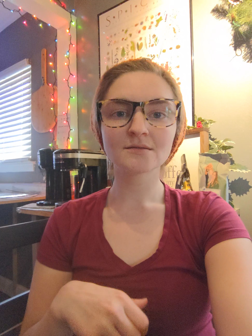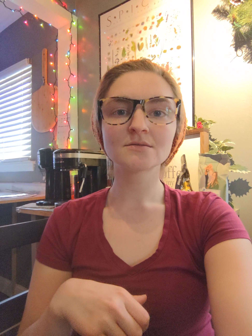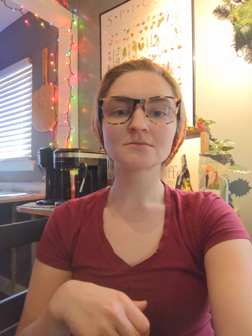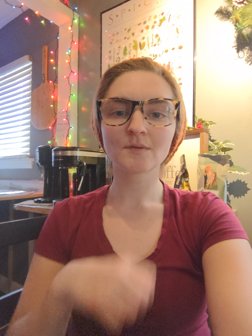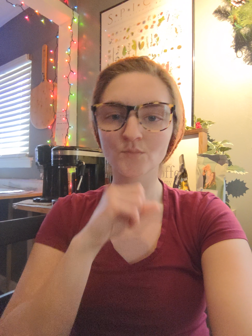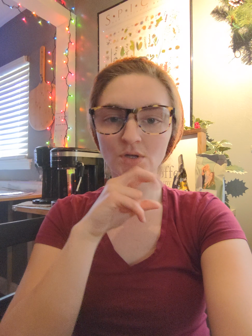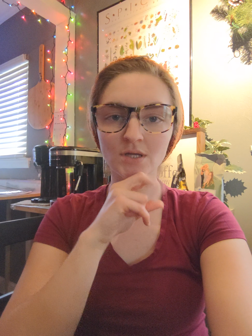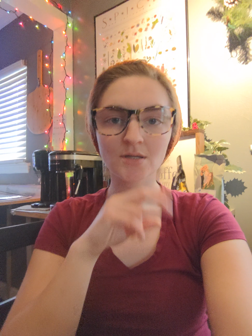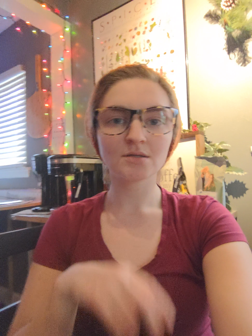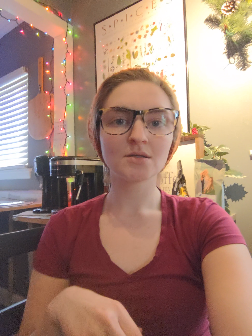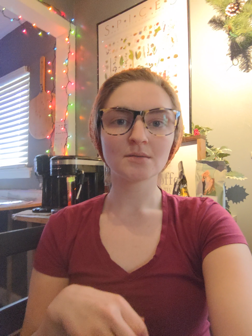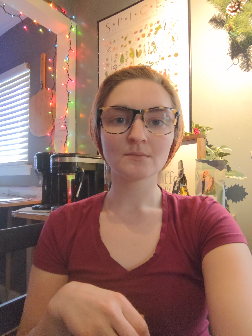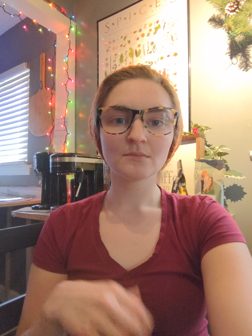frog